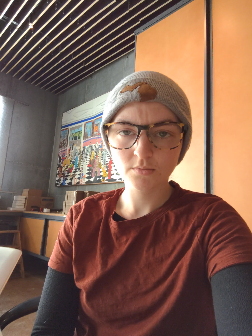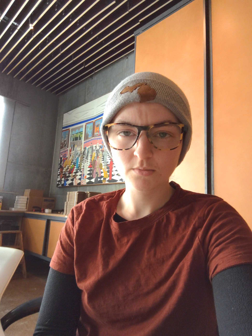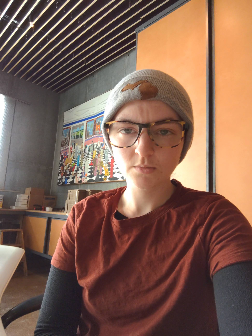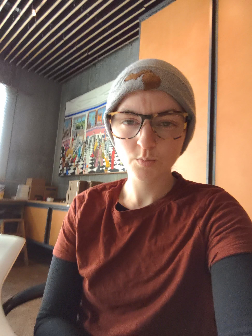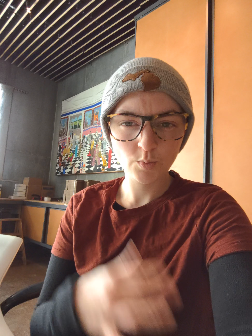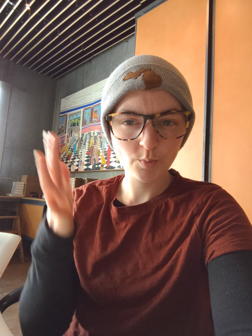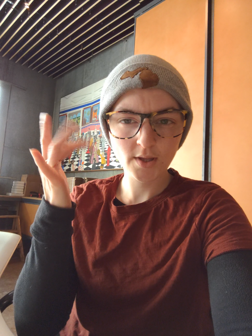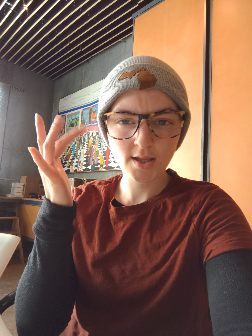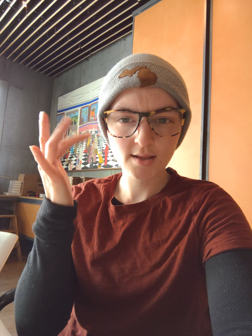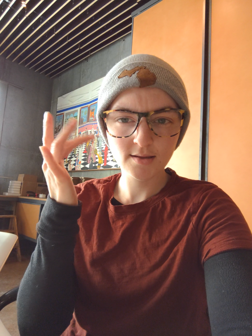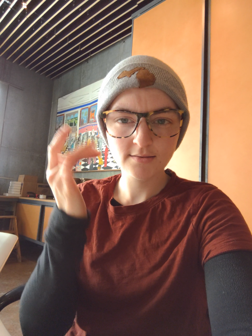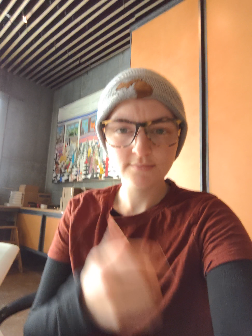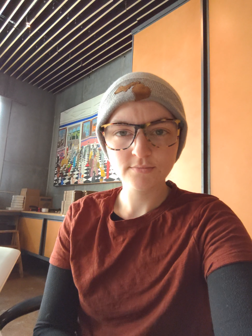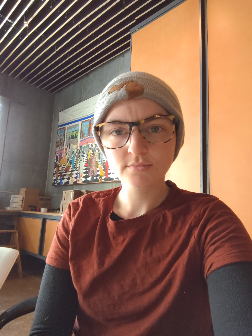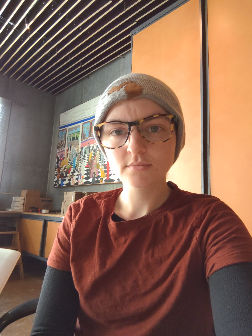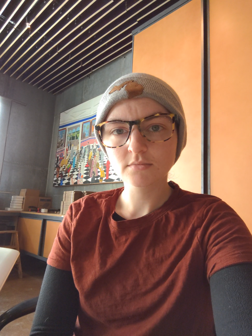why